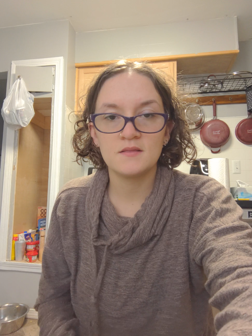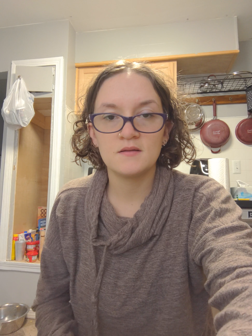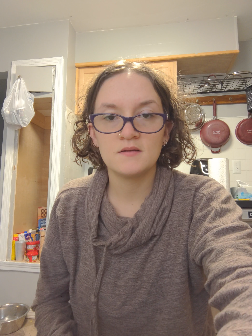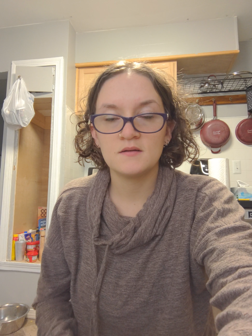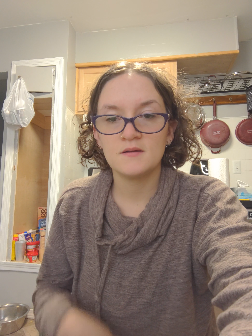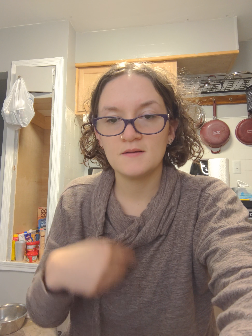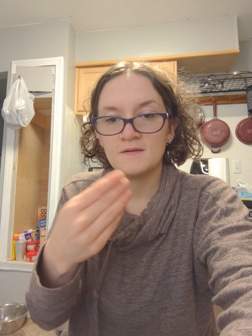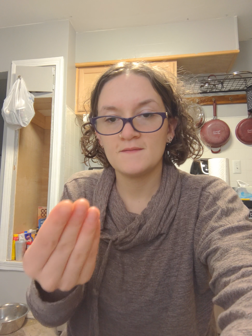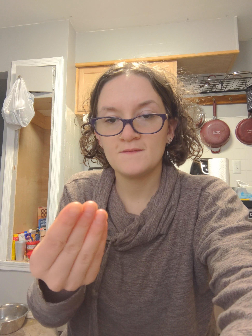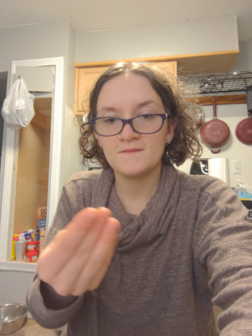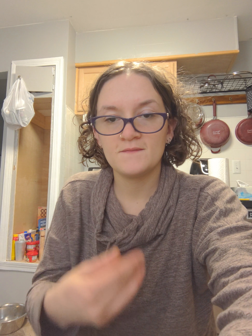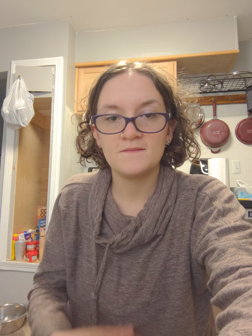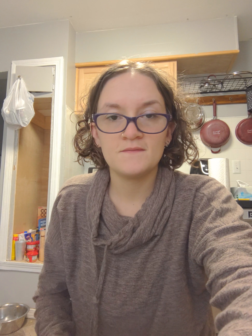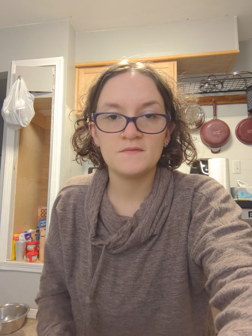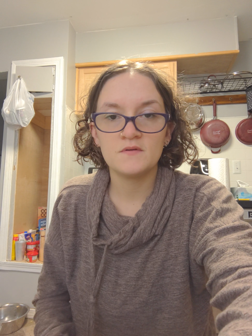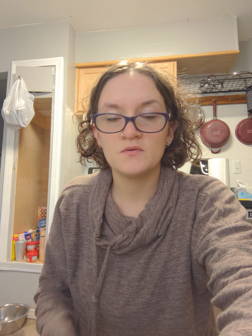give